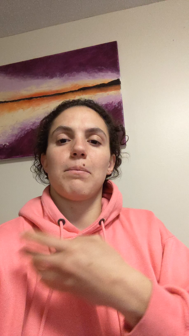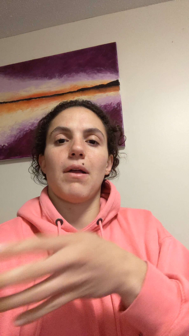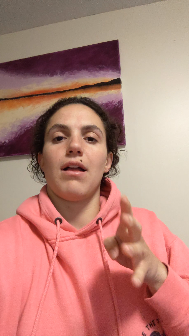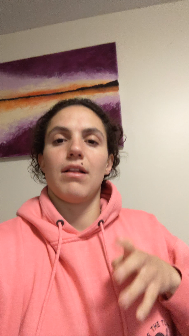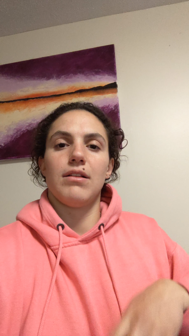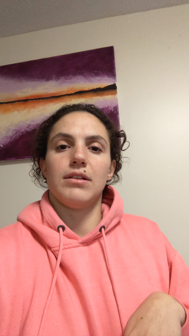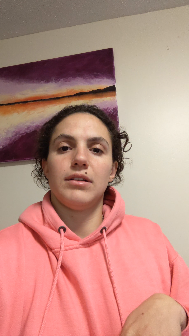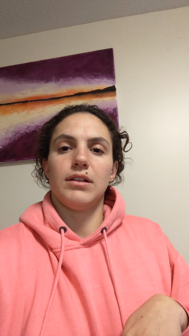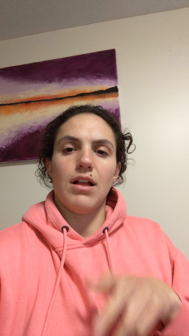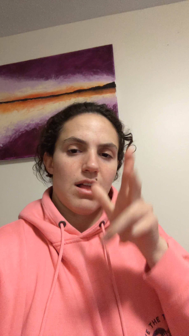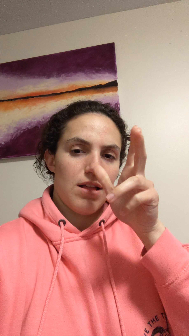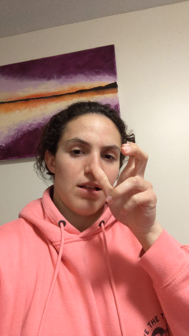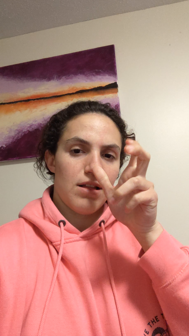ant